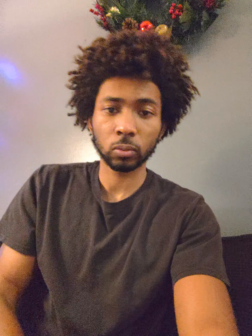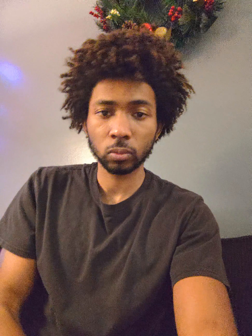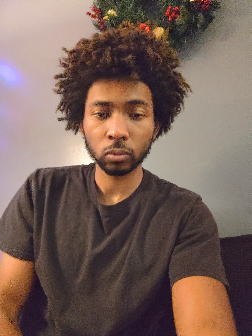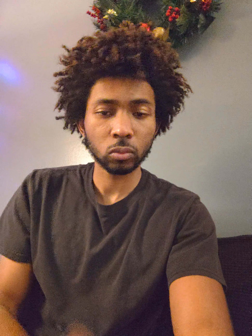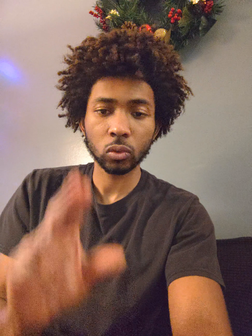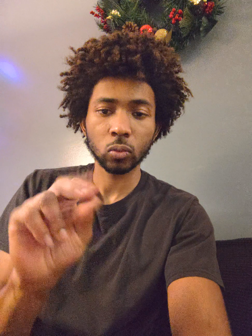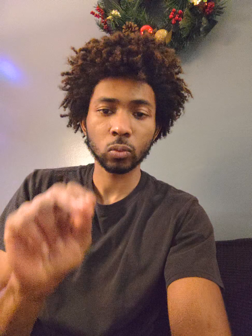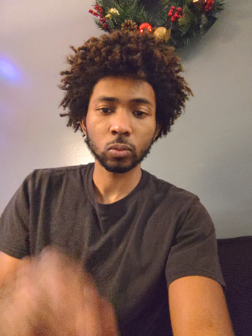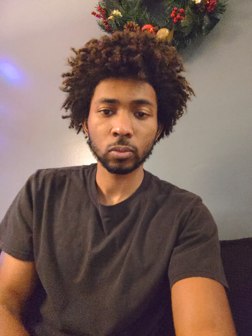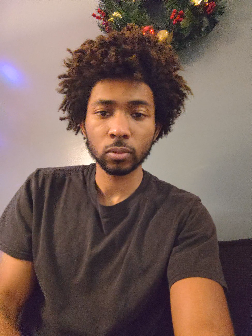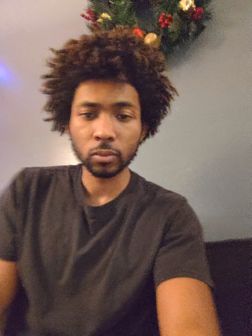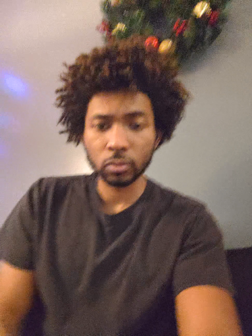no